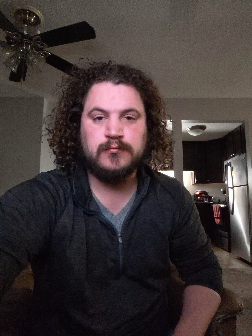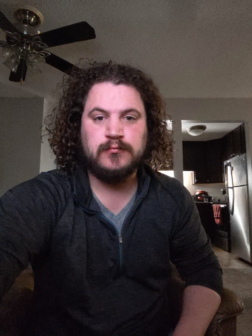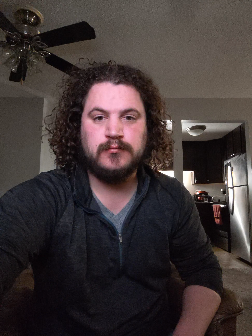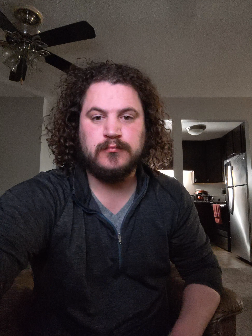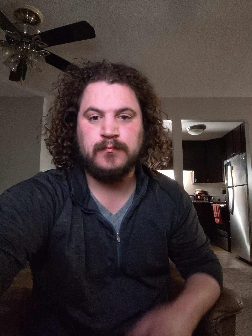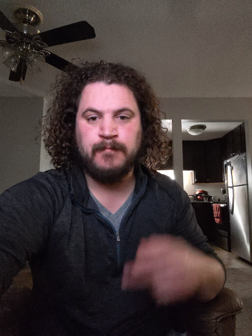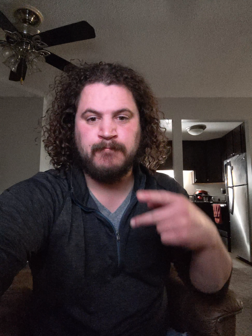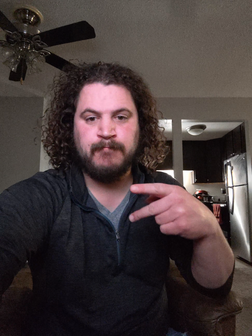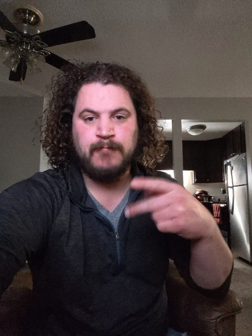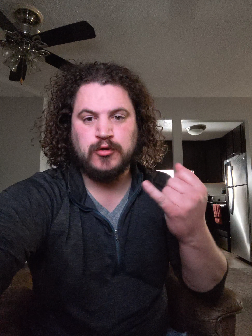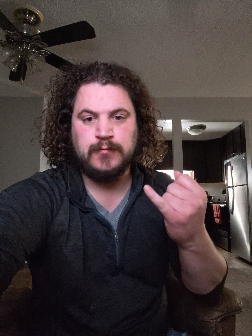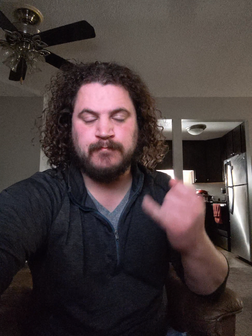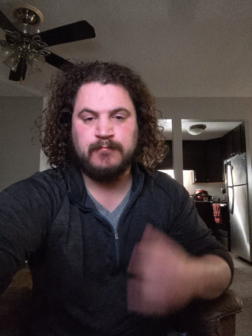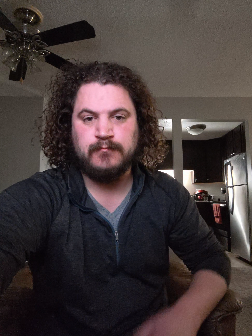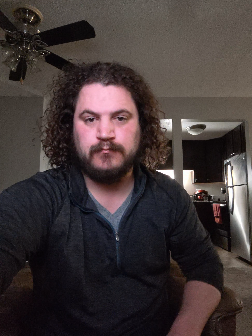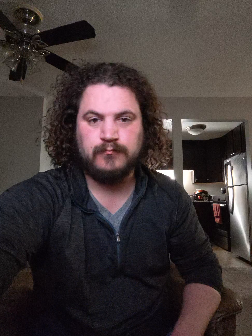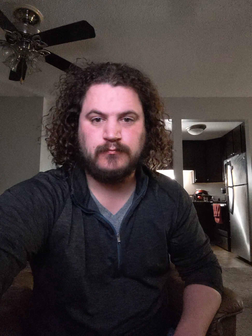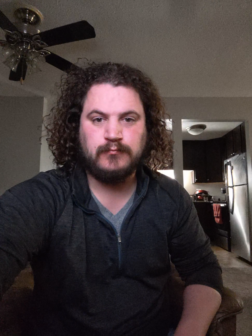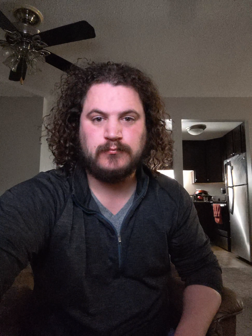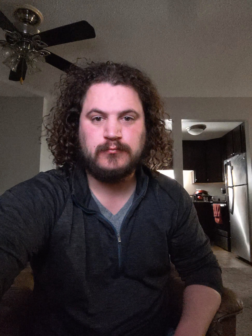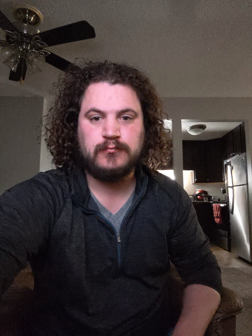pajamas